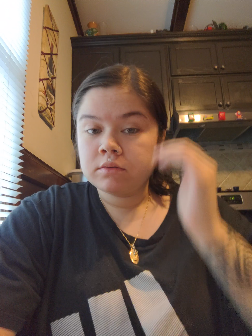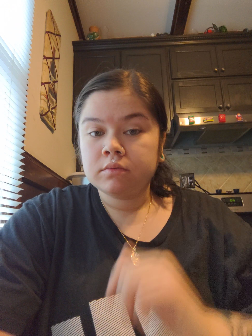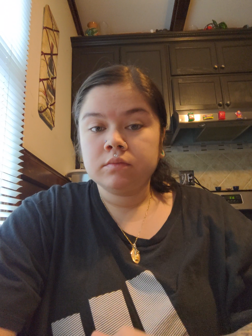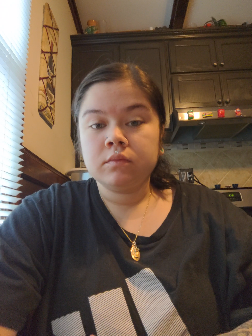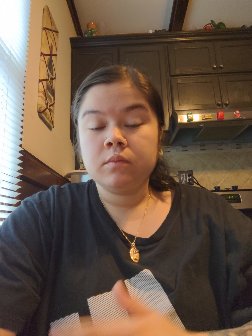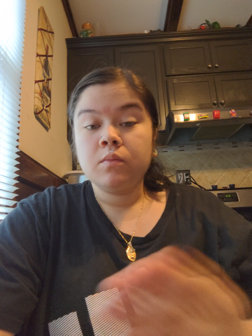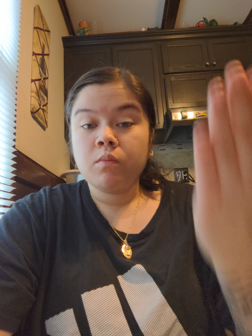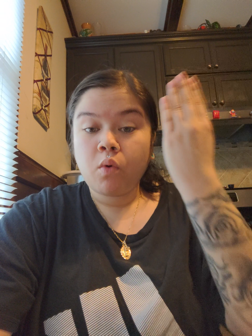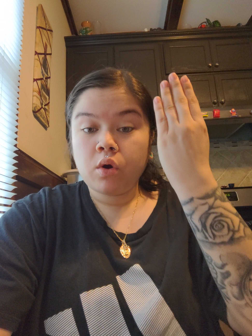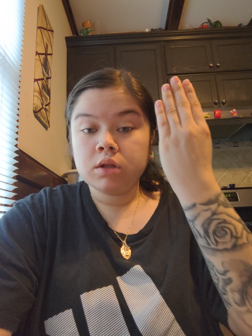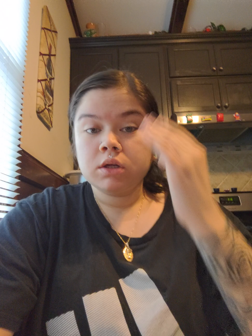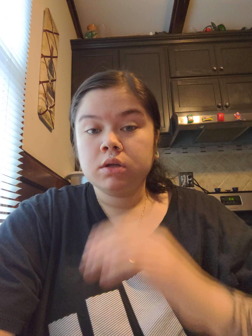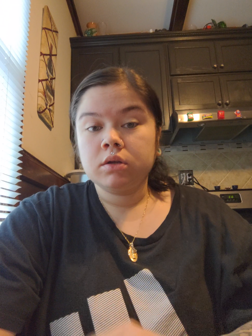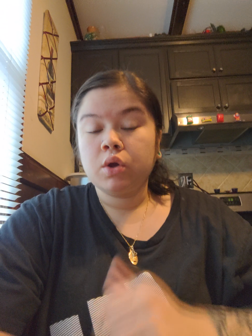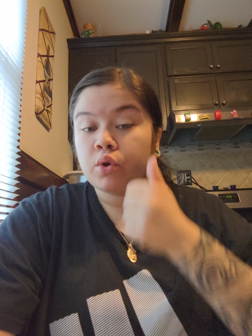morning